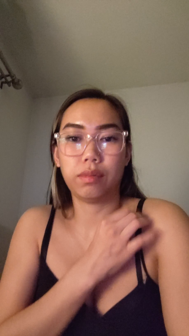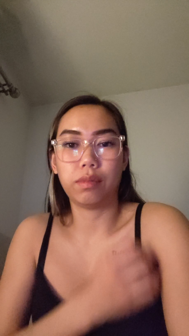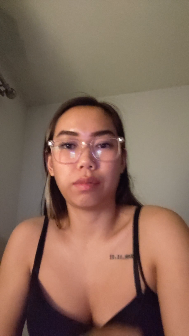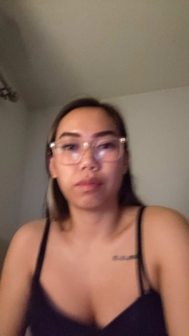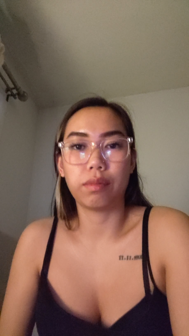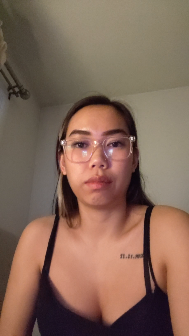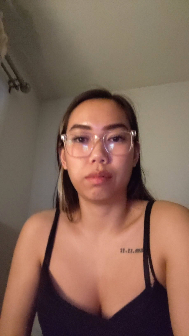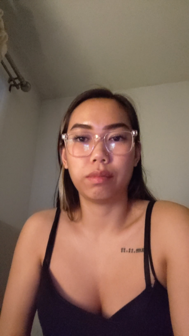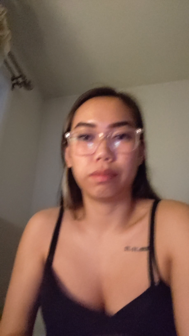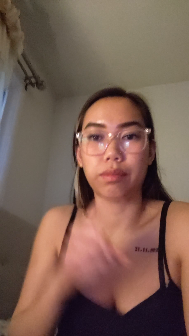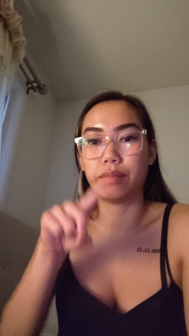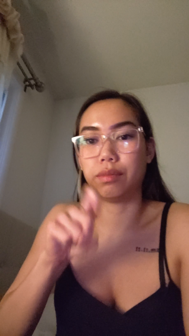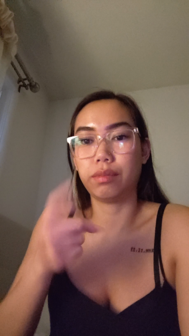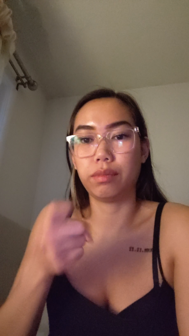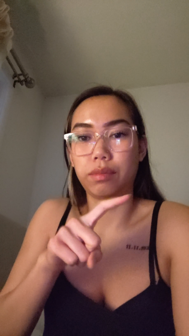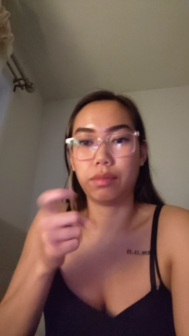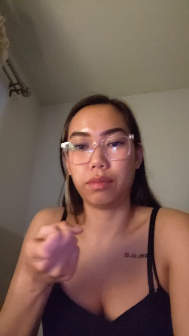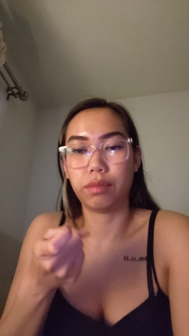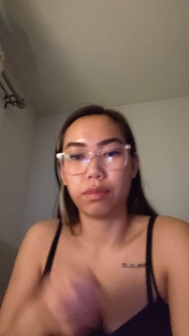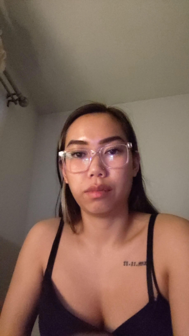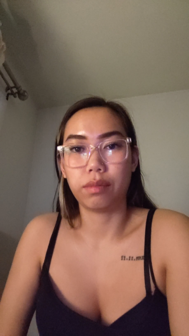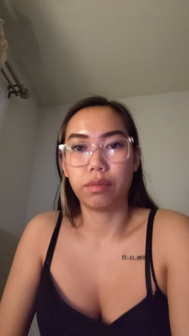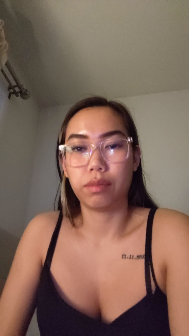friend